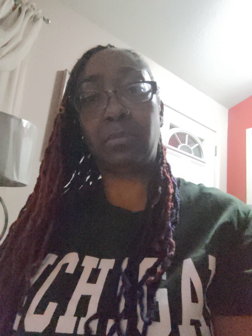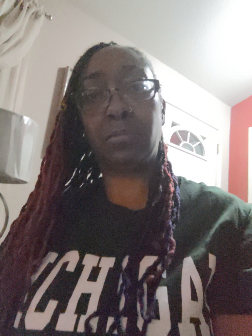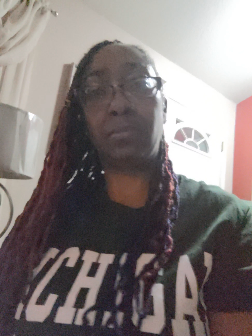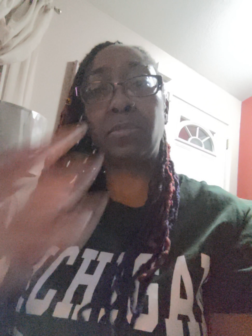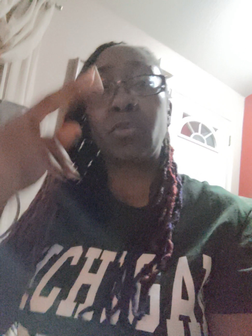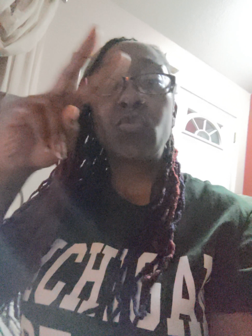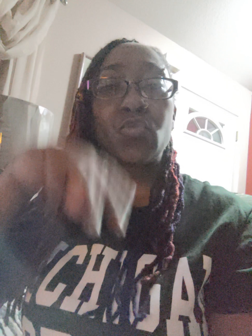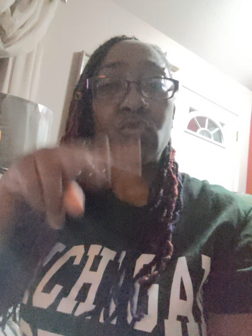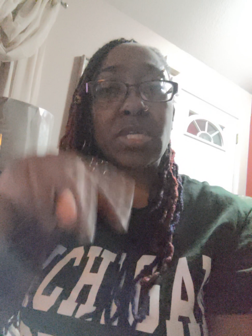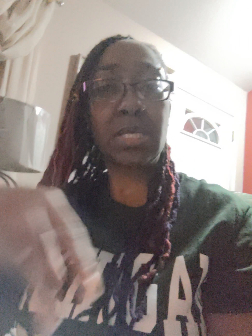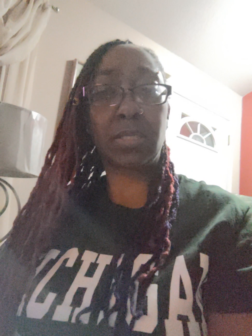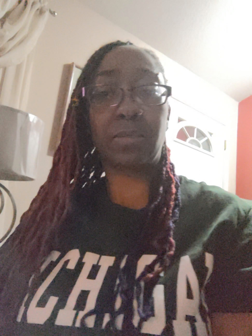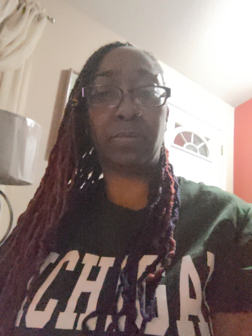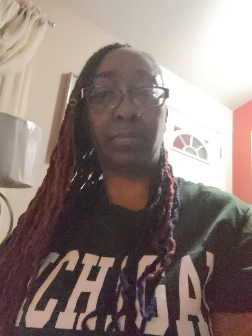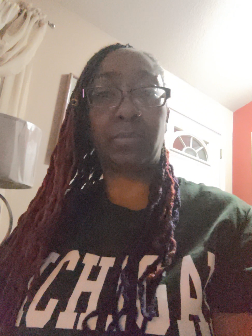read